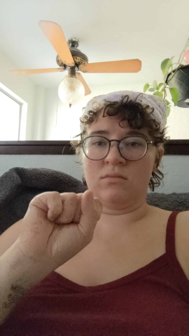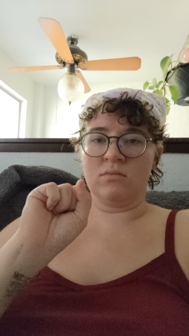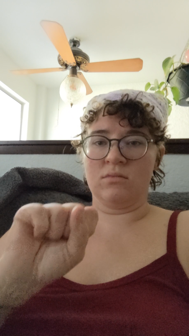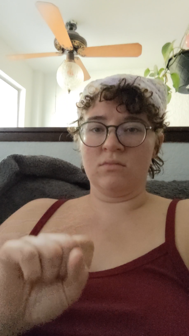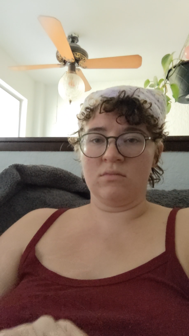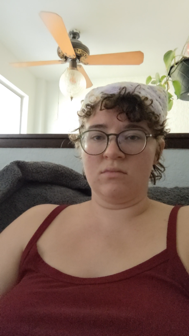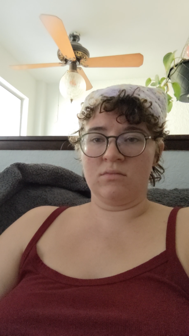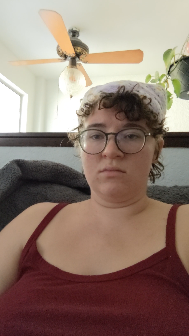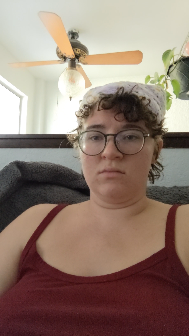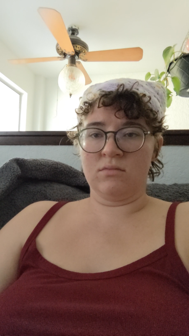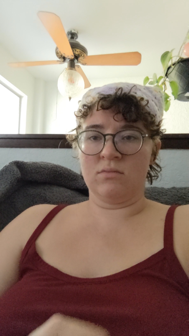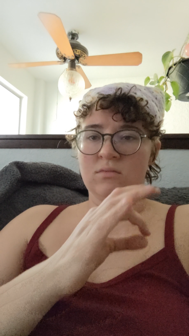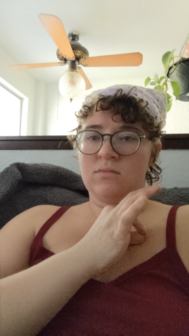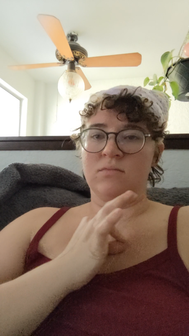beads